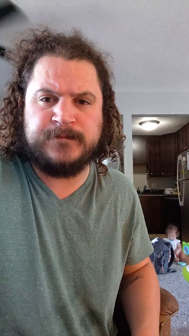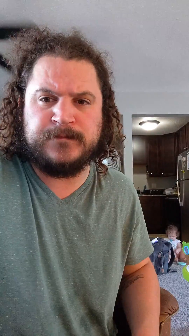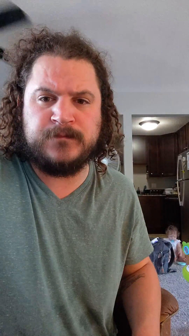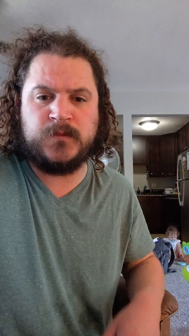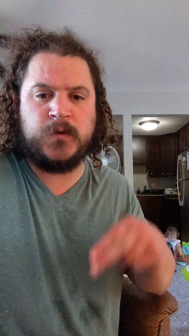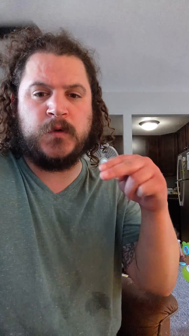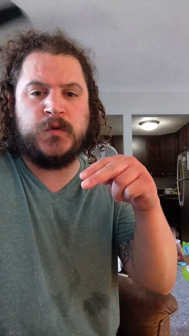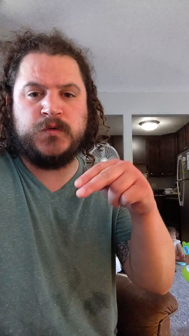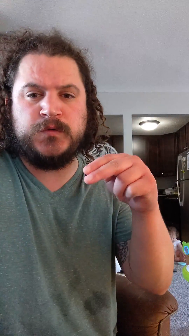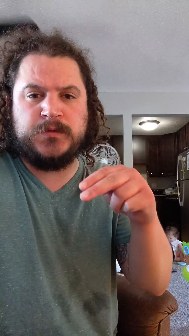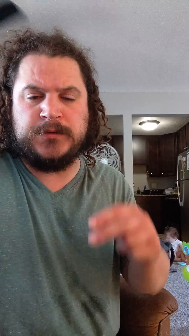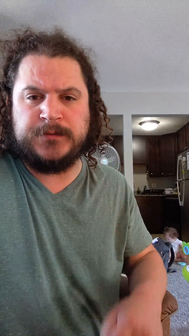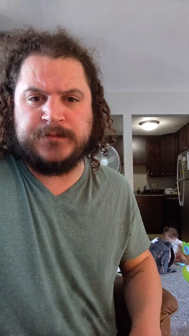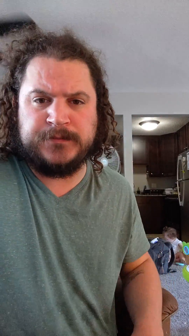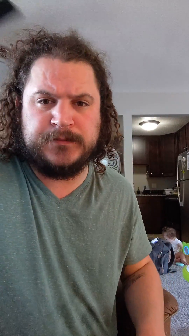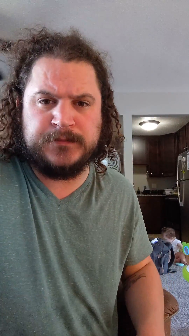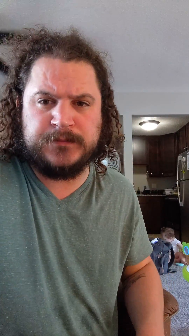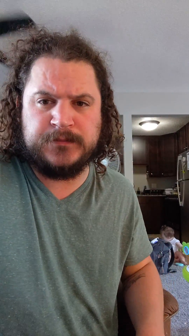nurse